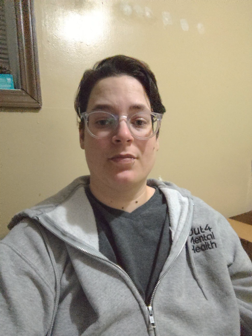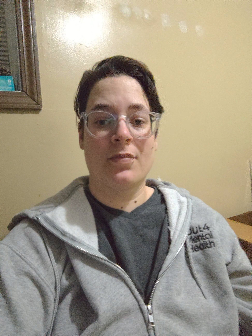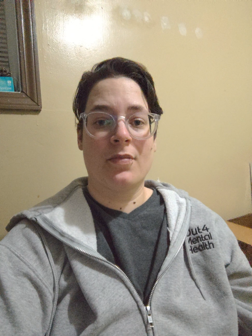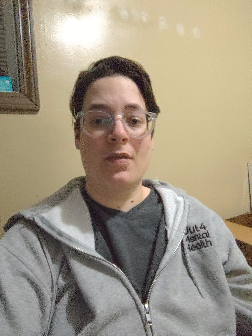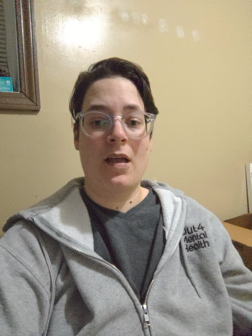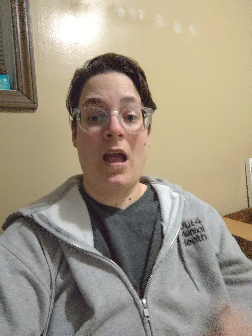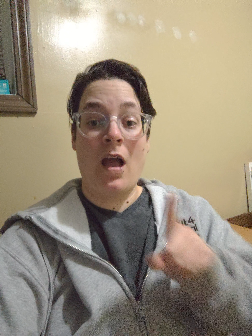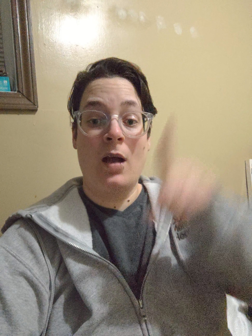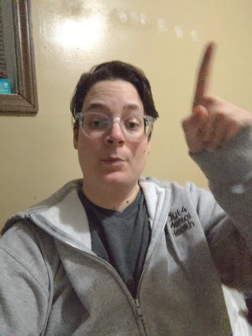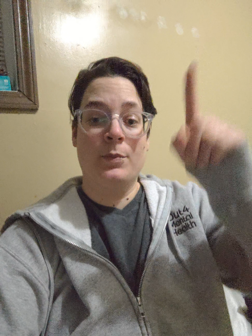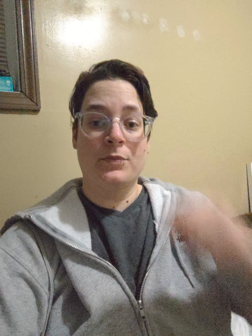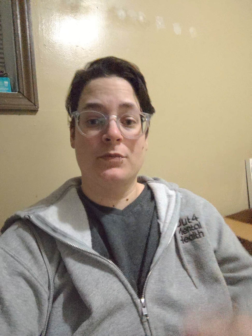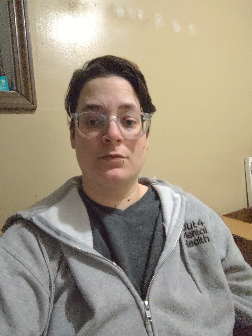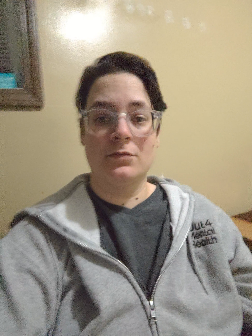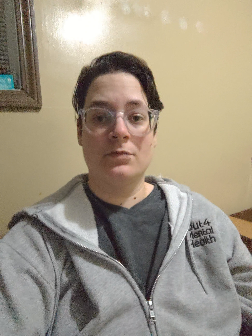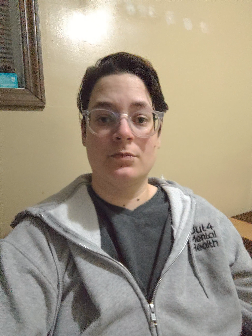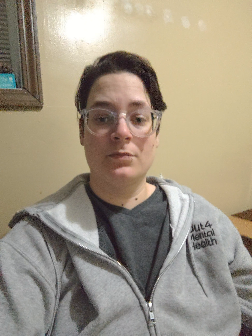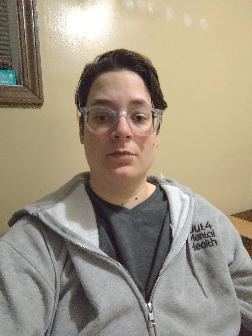up